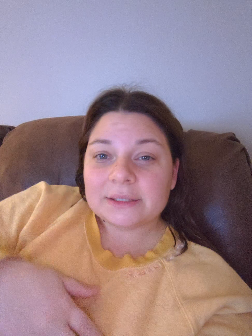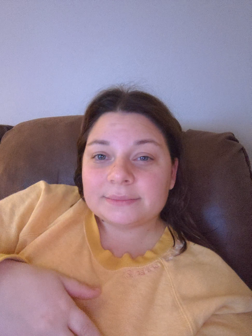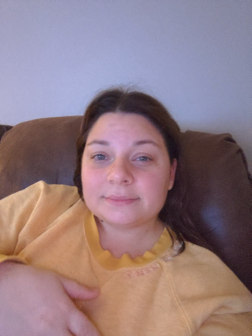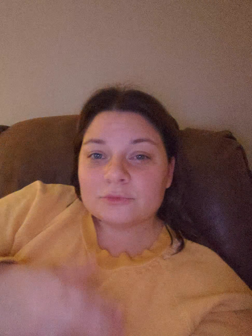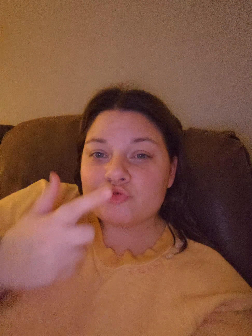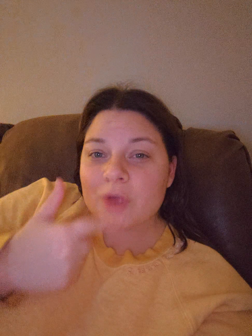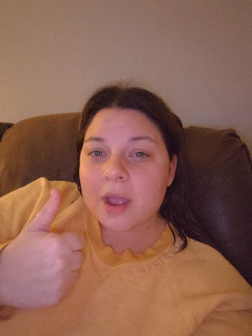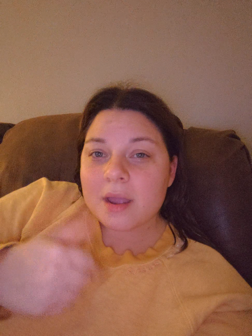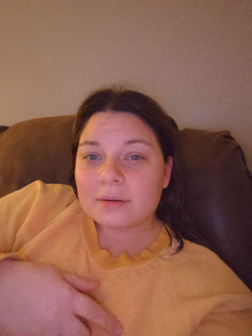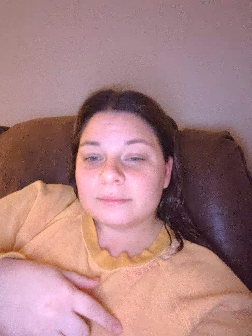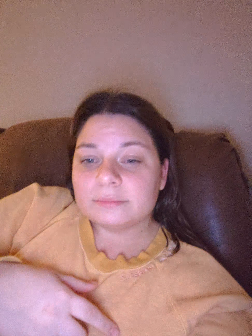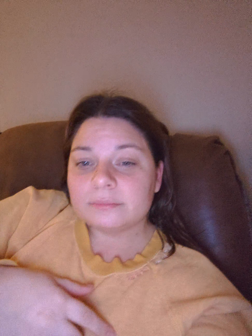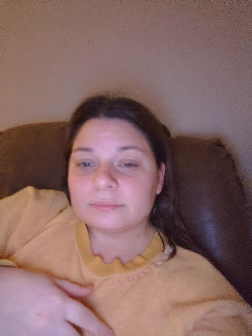red